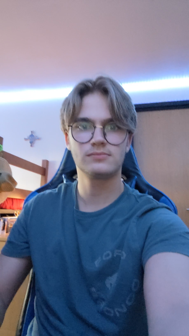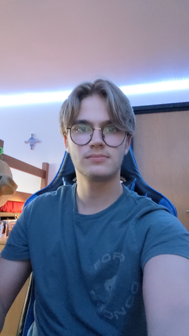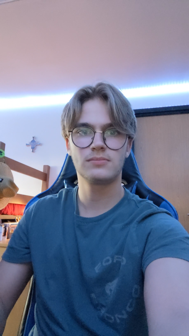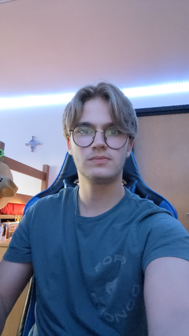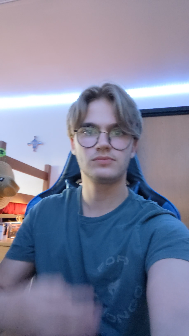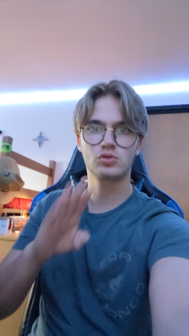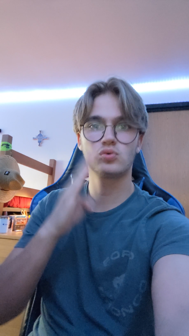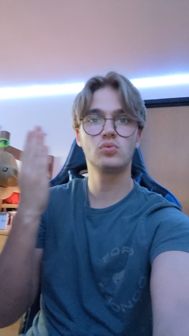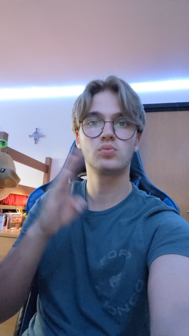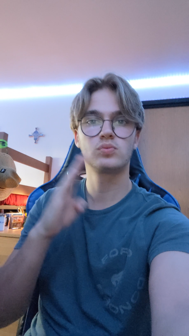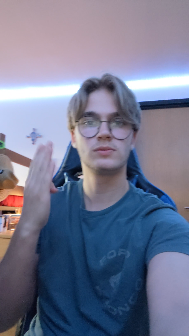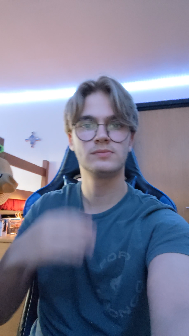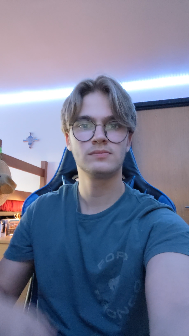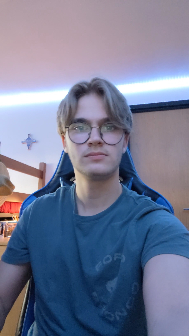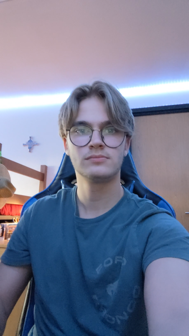door